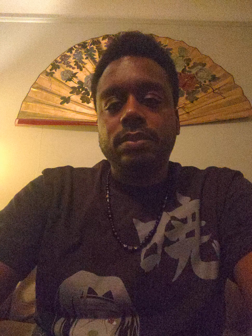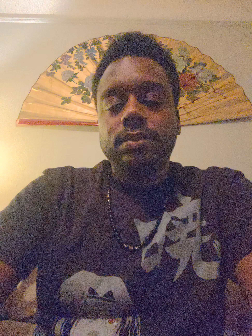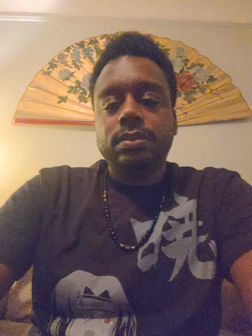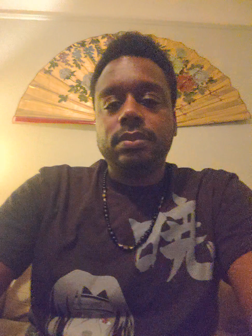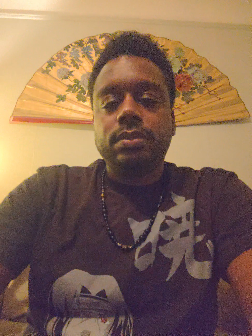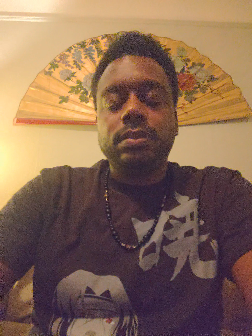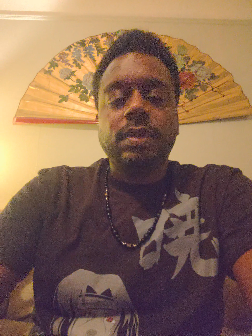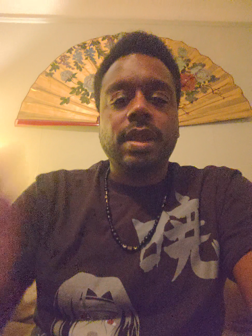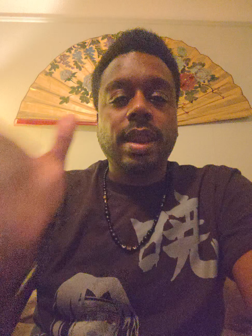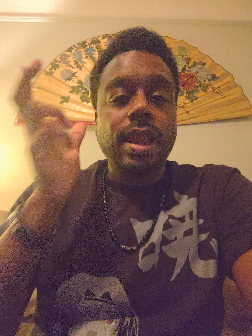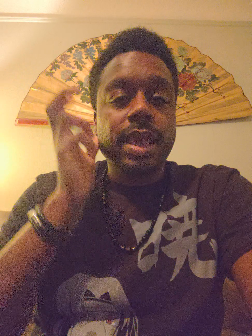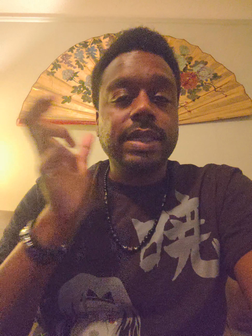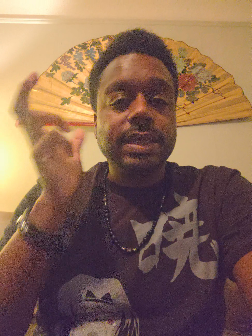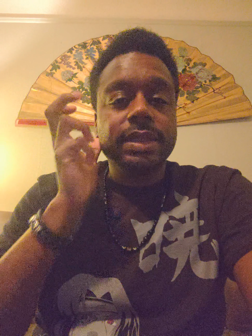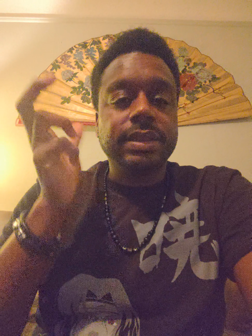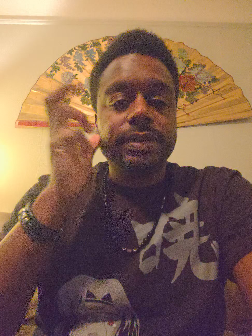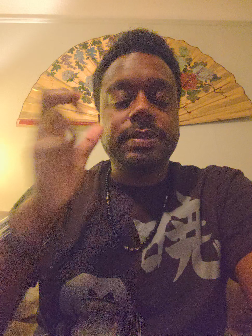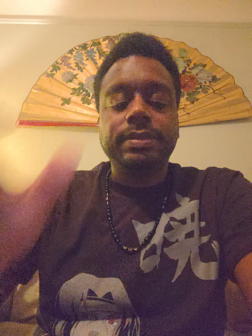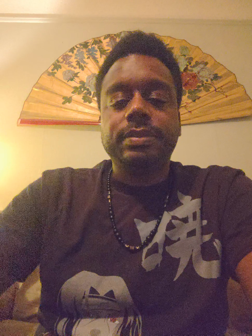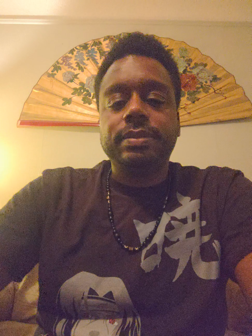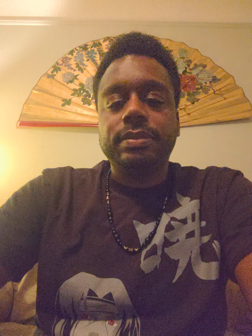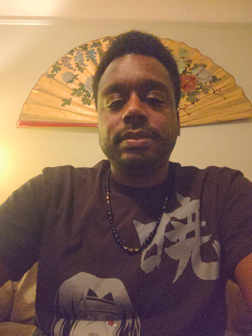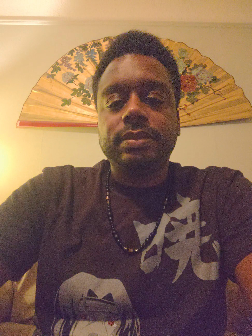listen